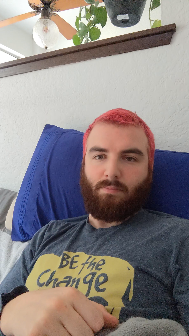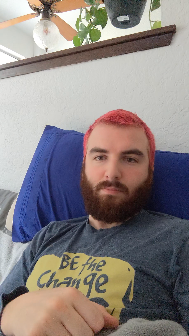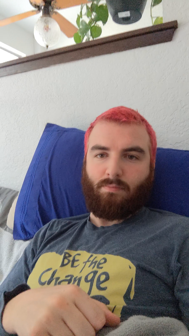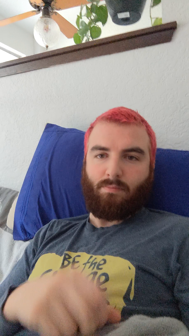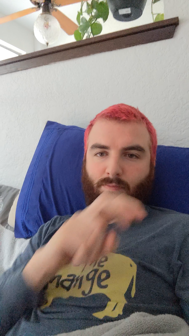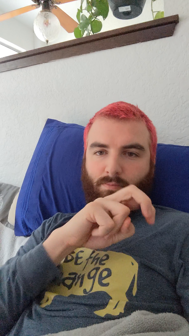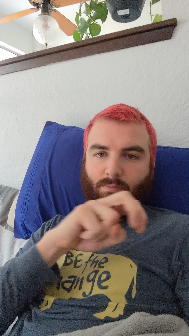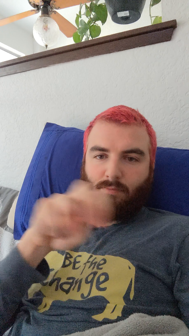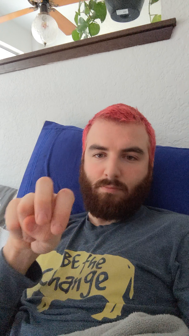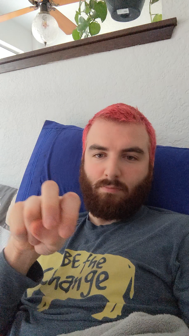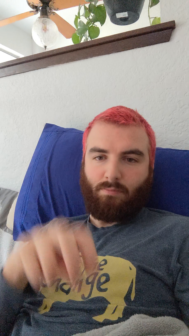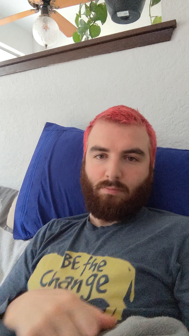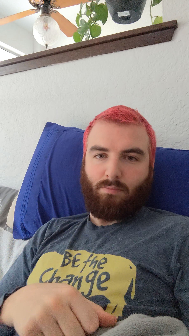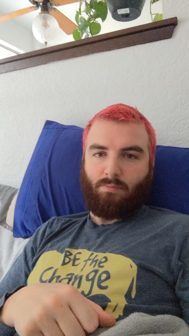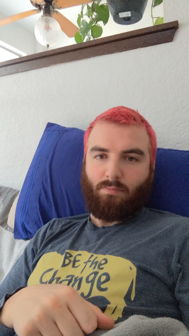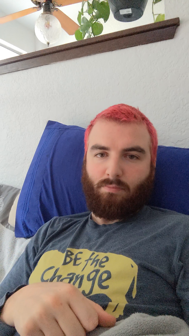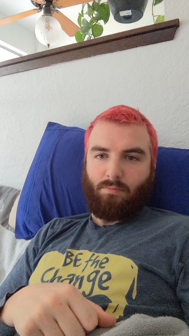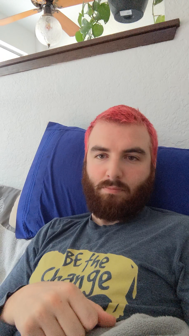couch